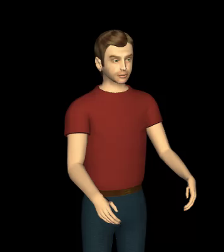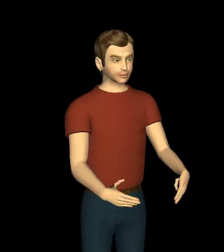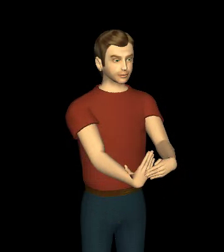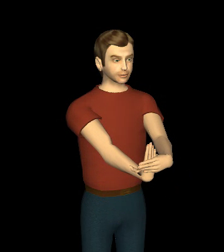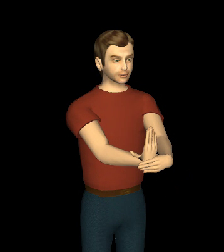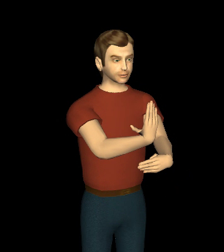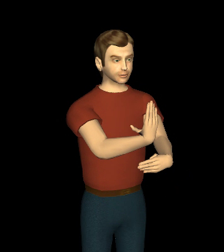صباح